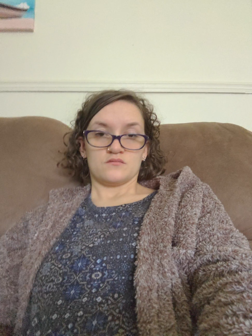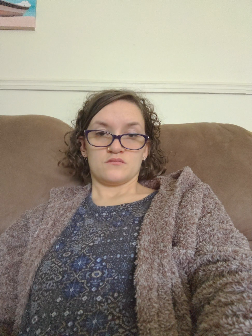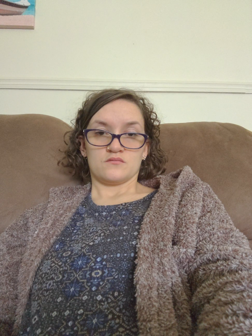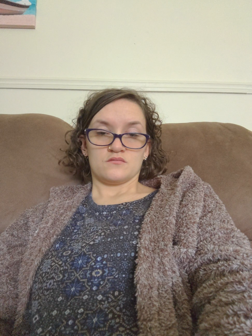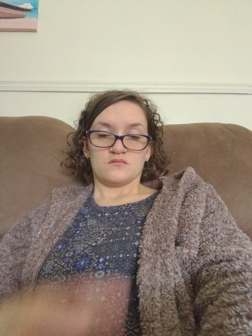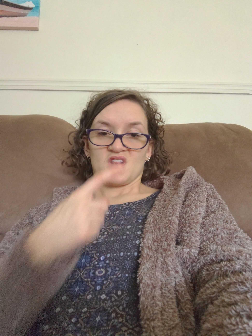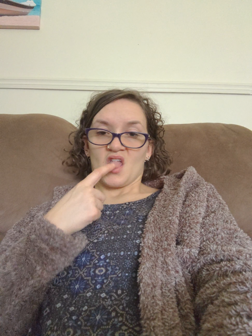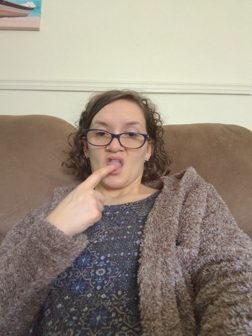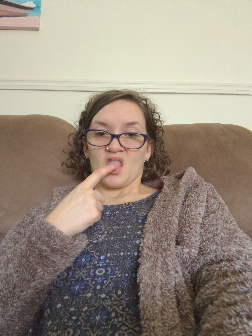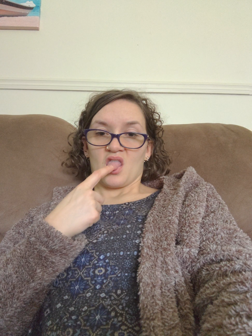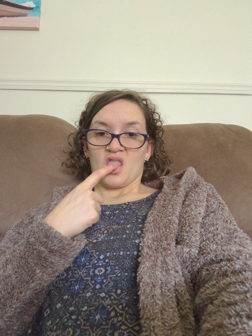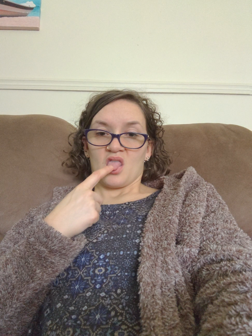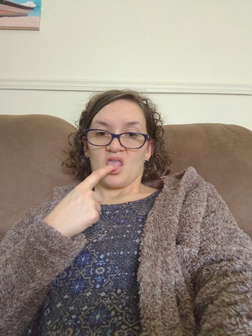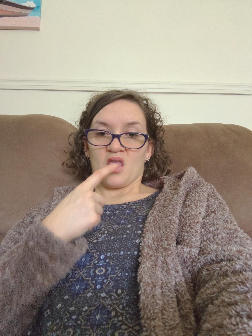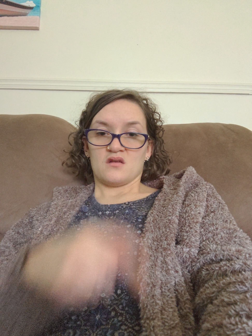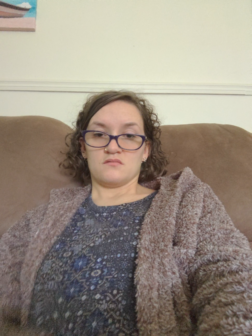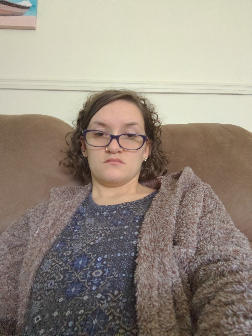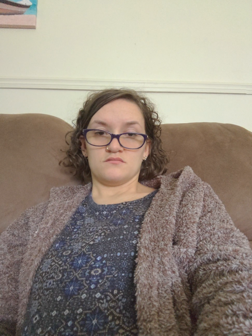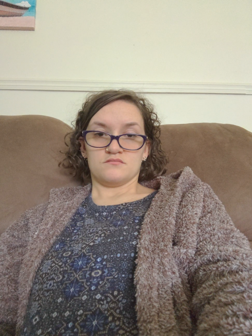tongue